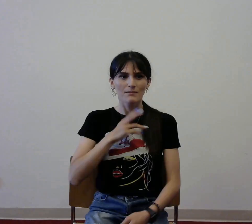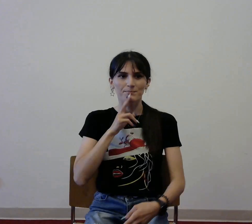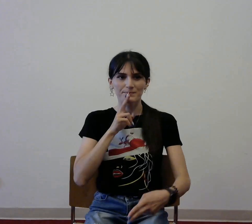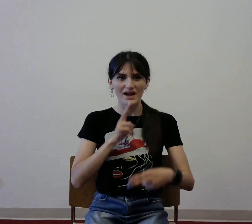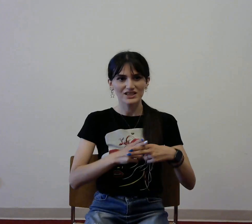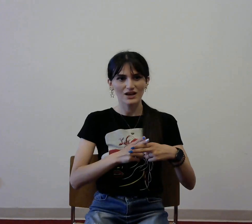bacı